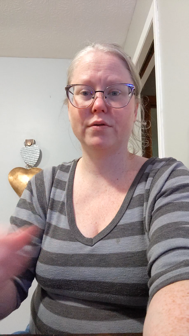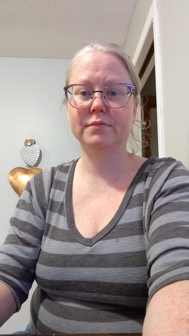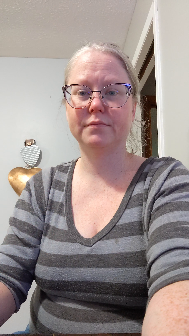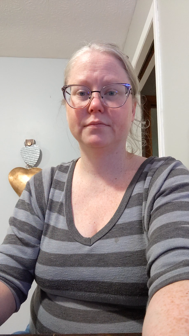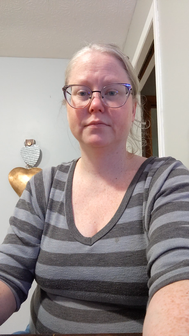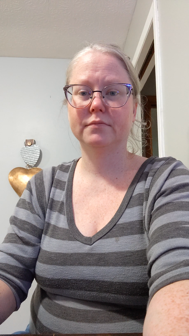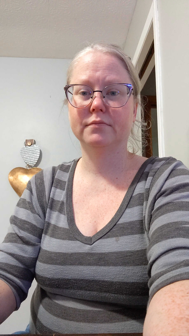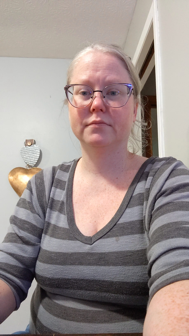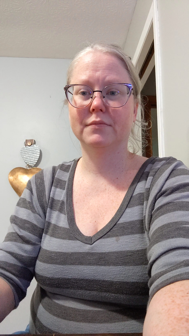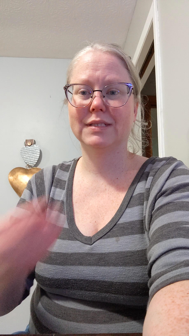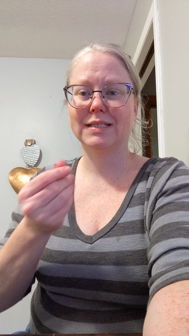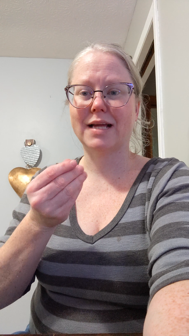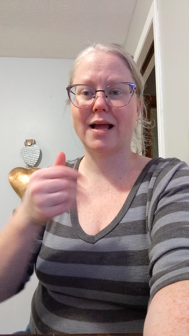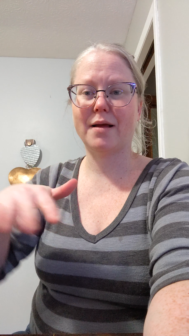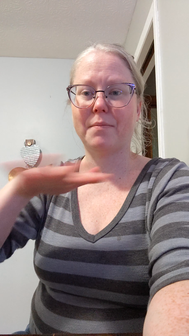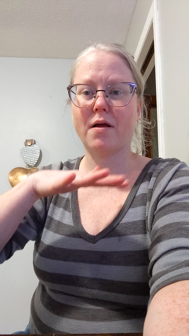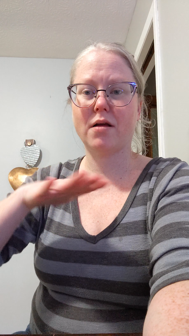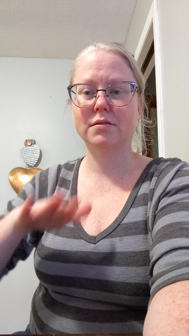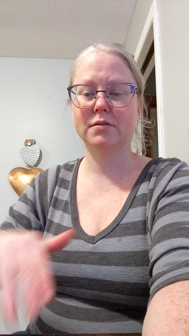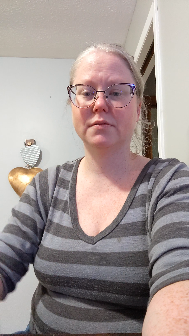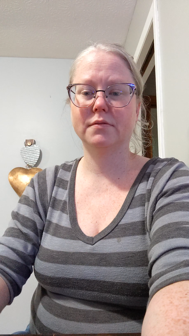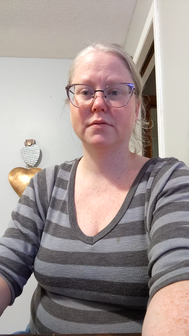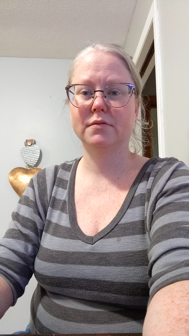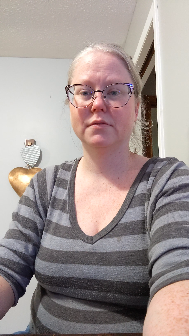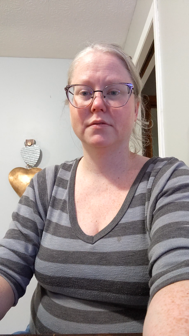sandbox